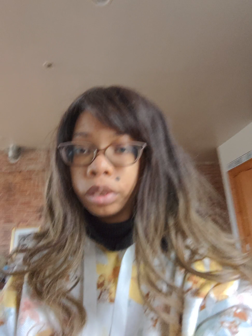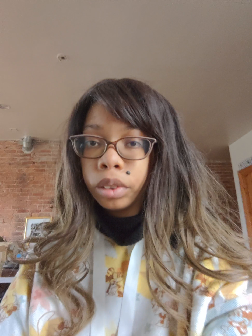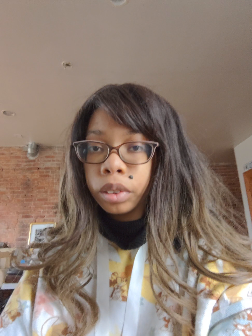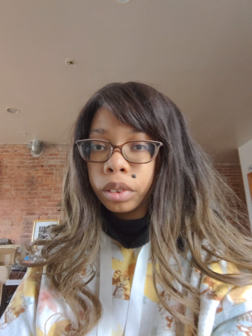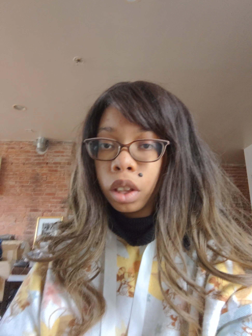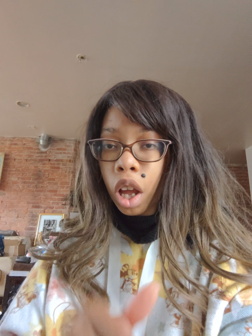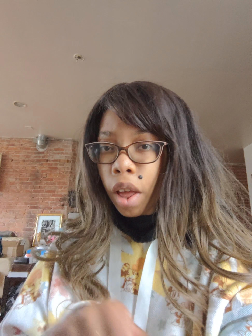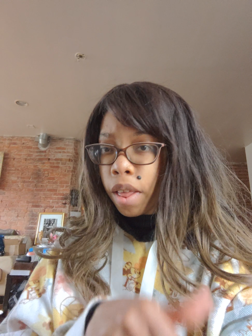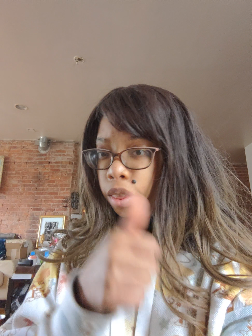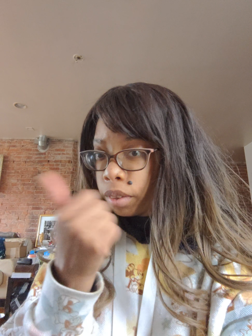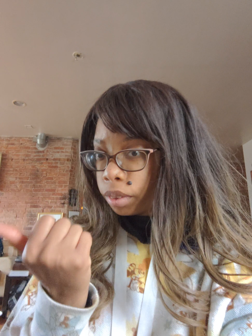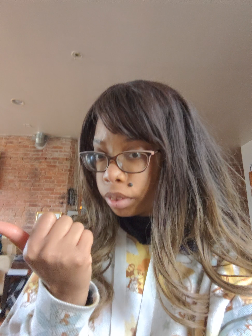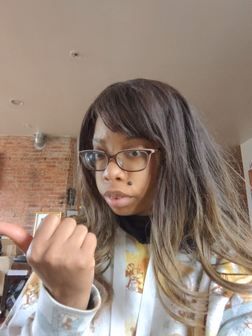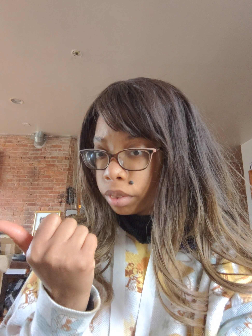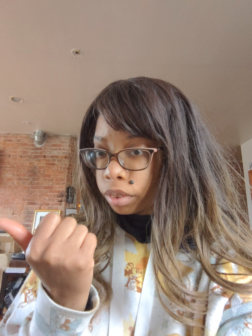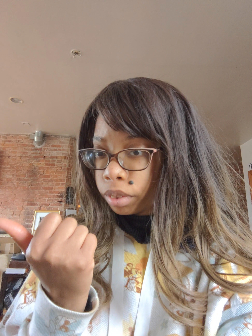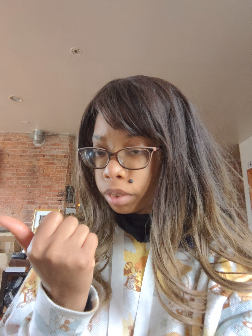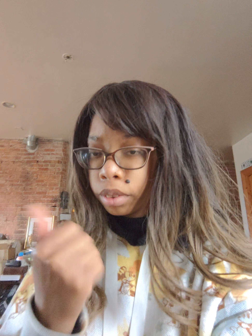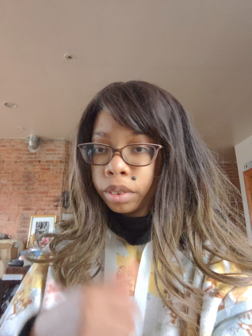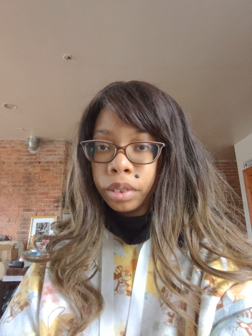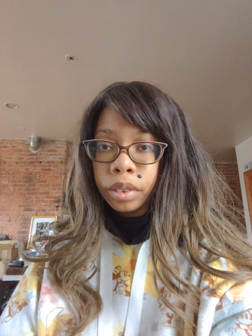another